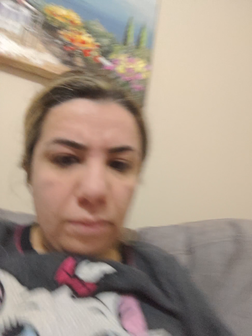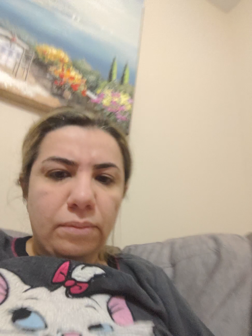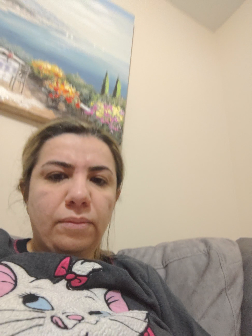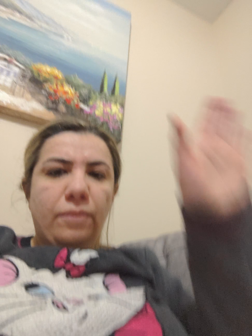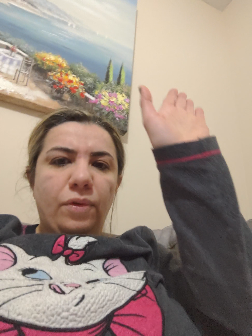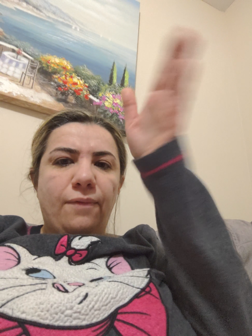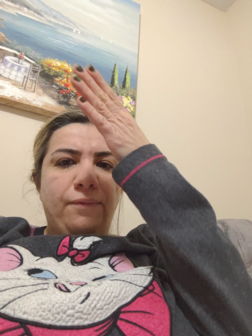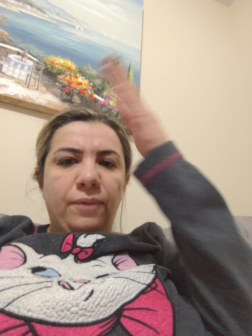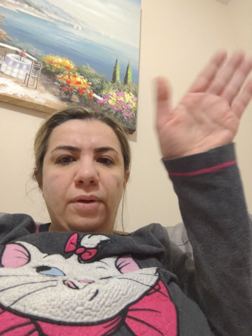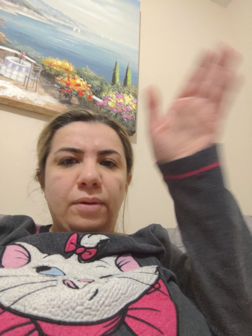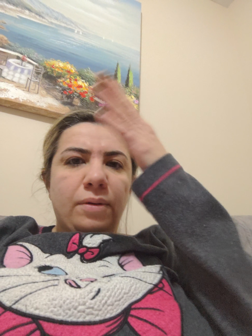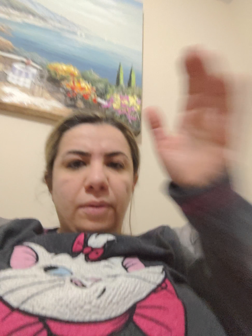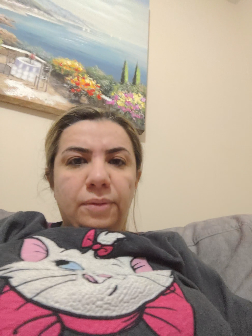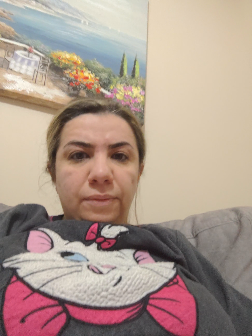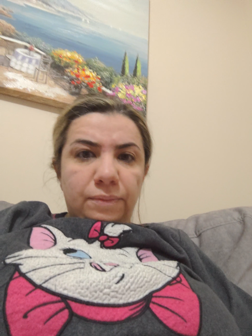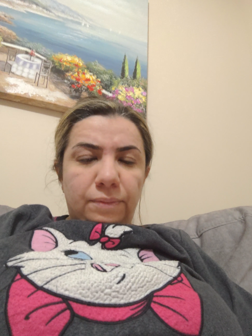flag